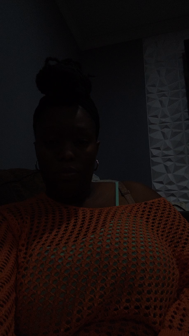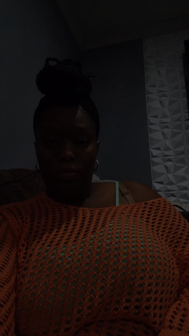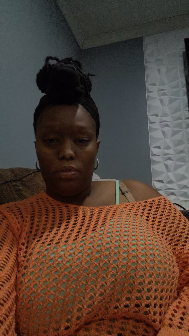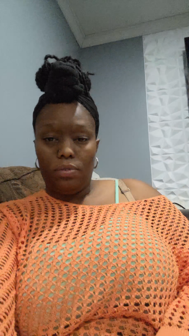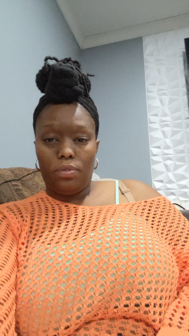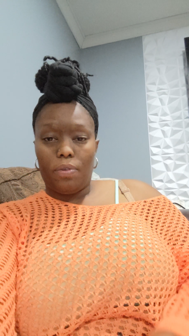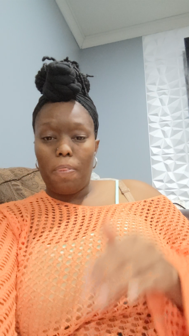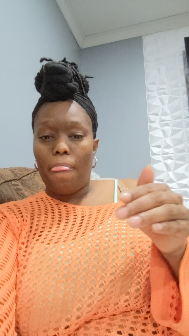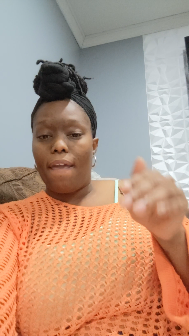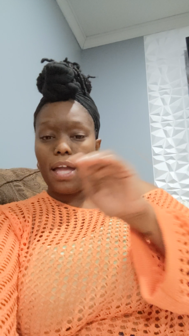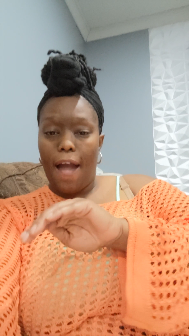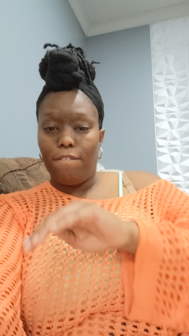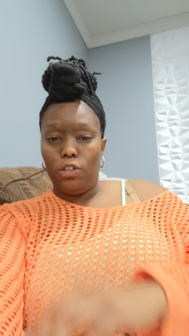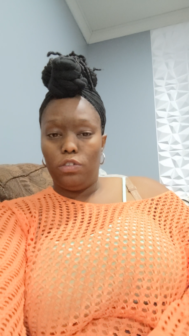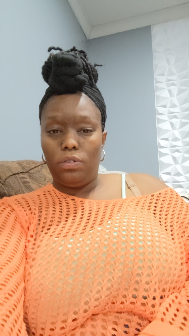cover